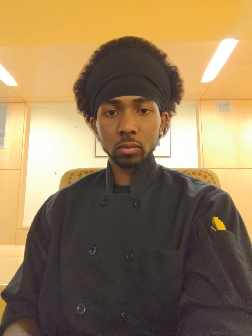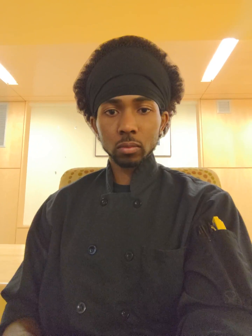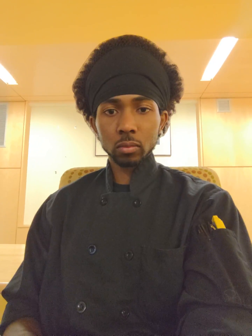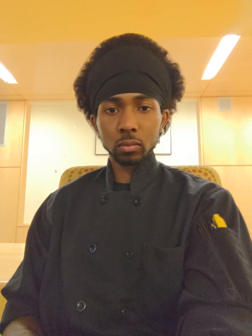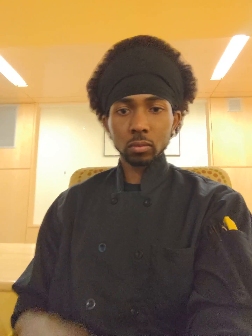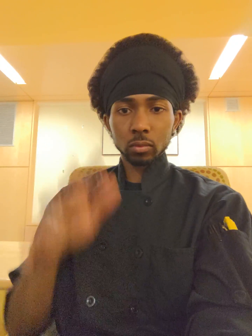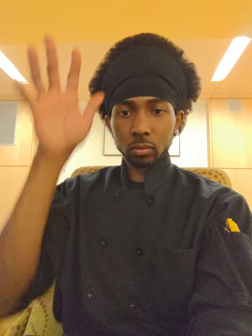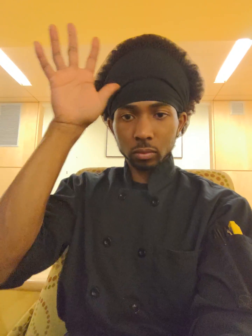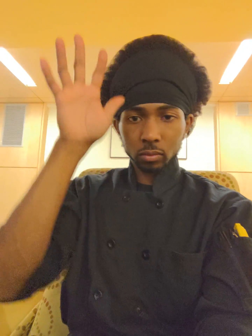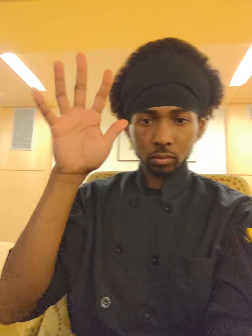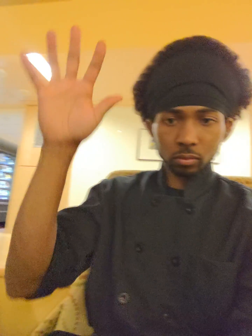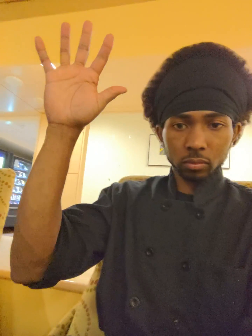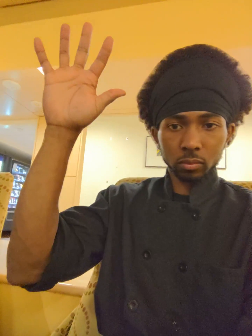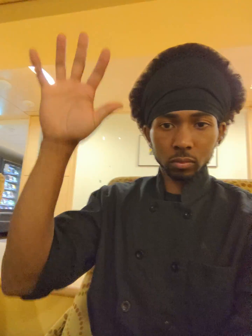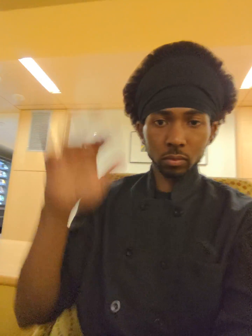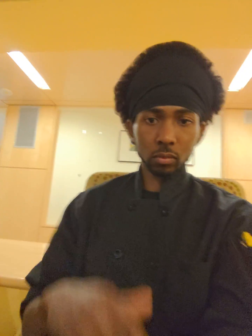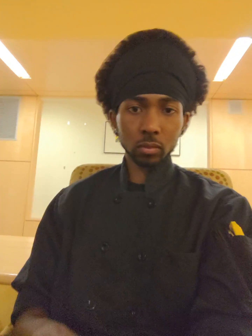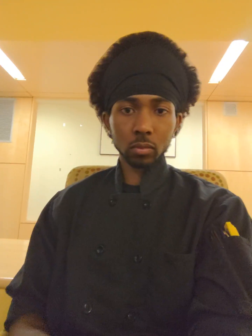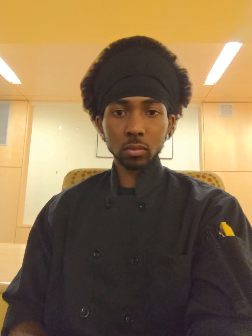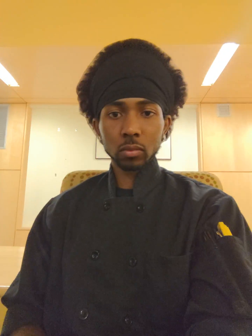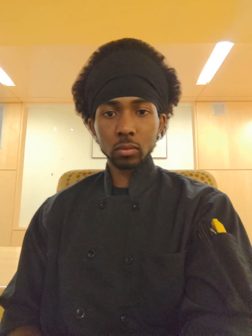deer